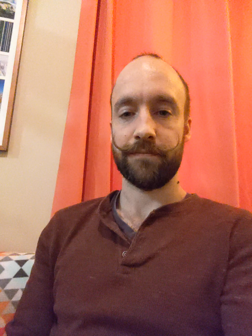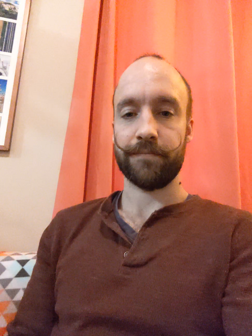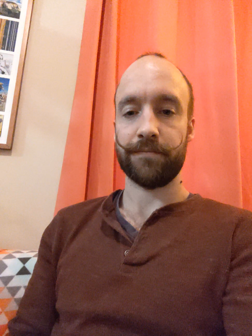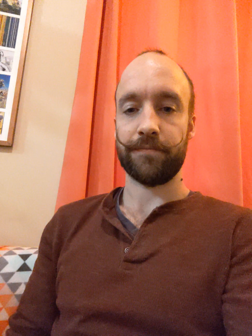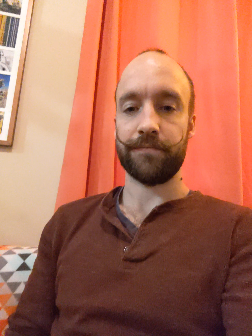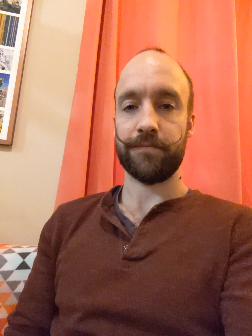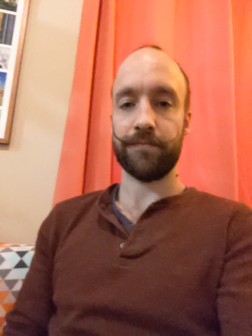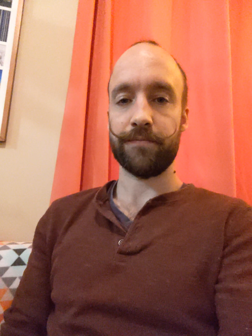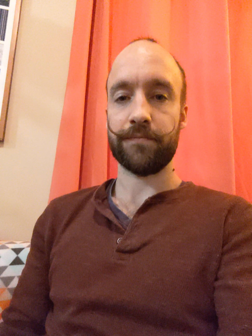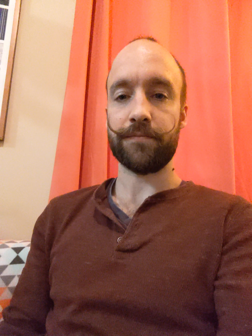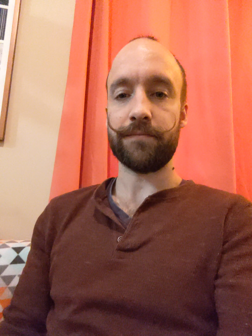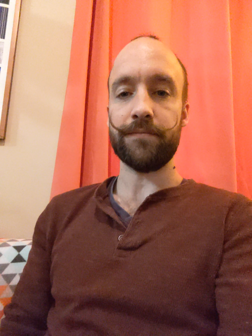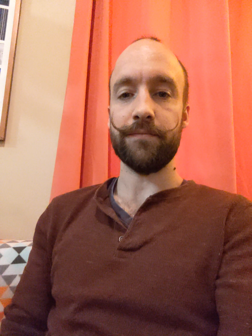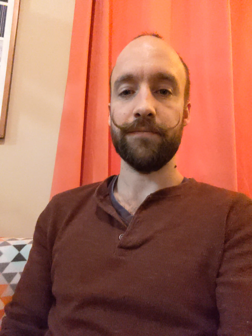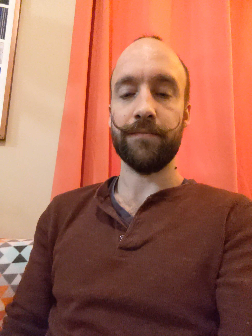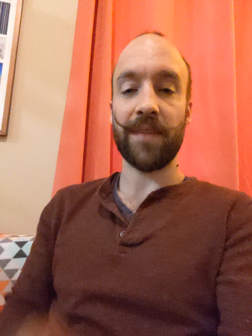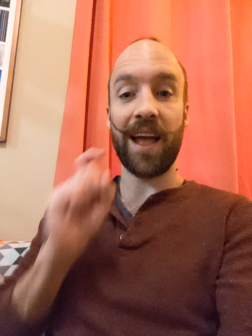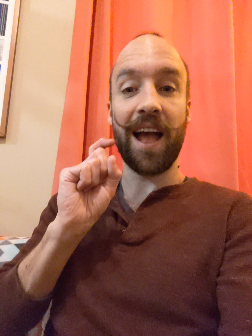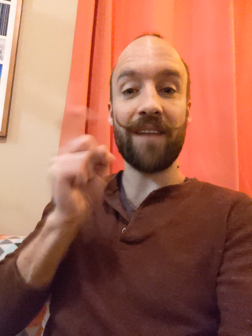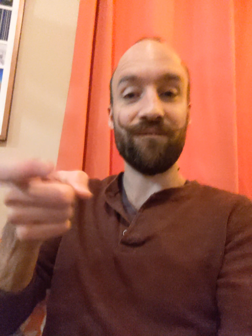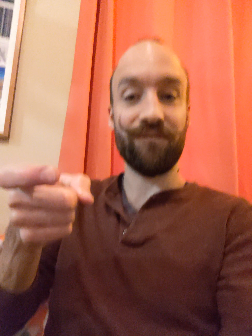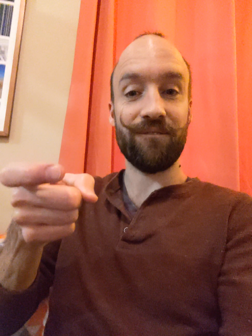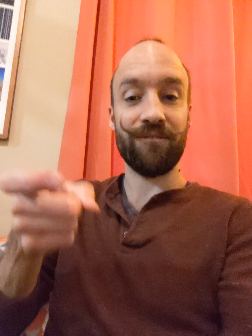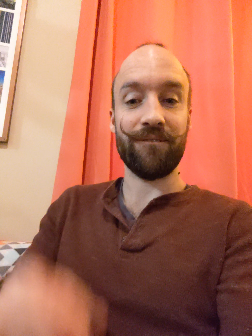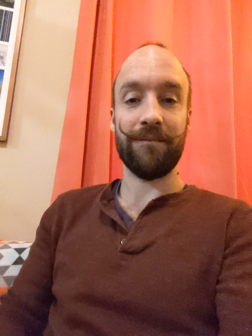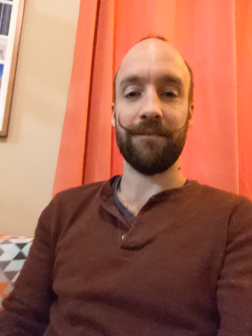gift